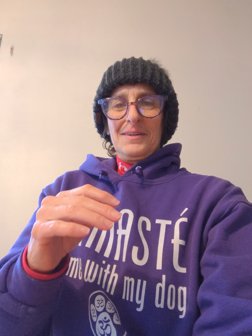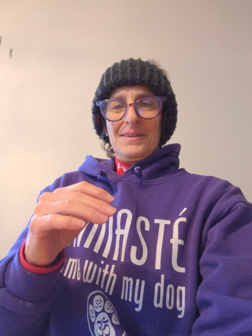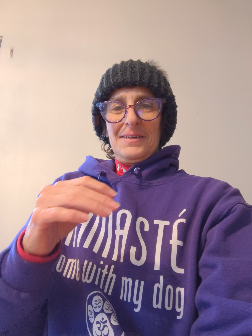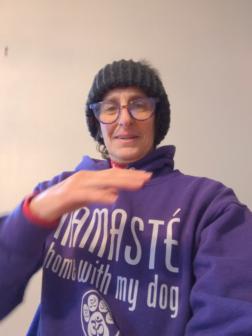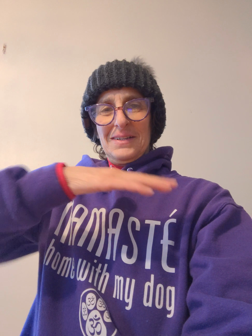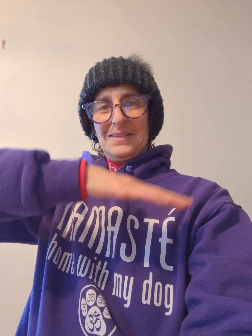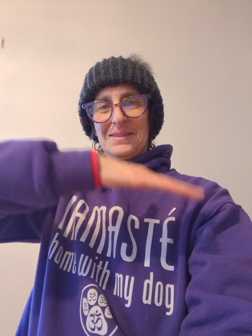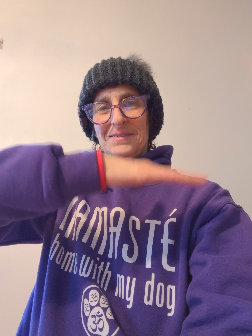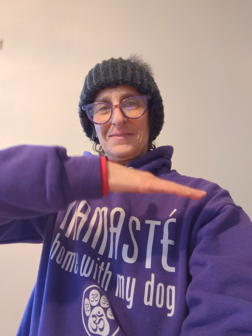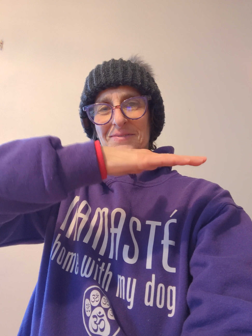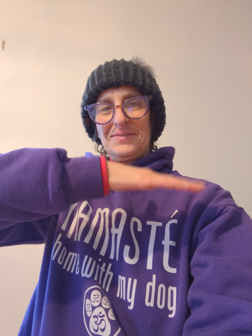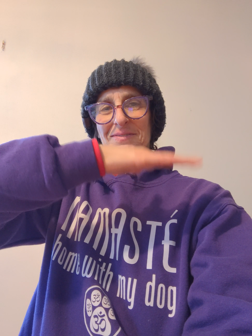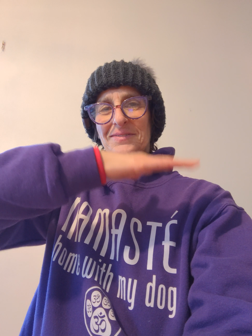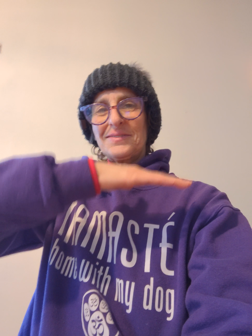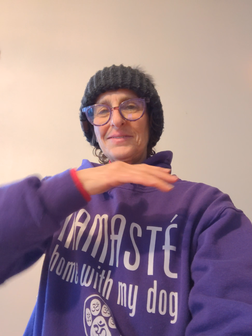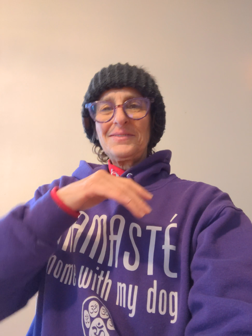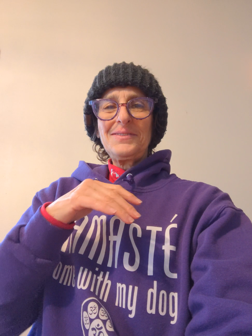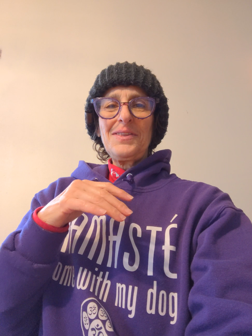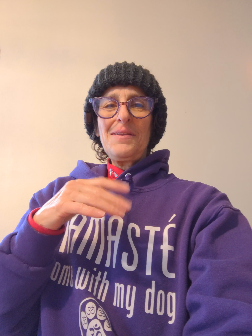table